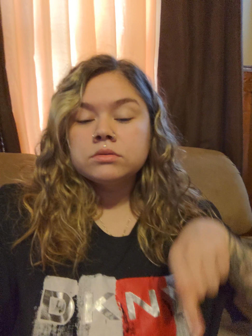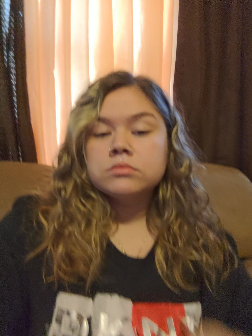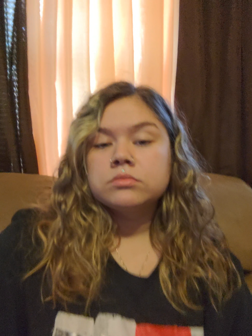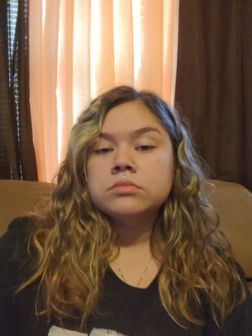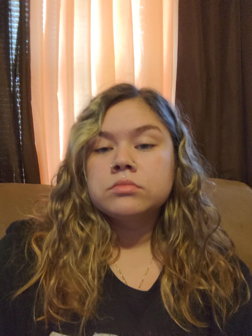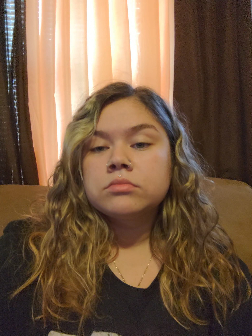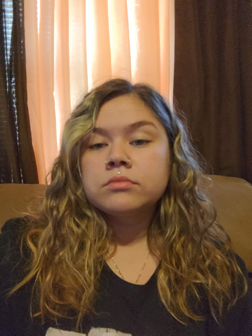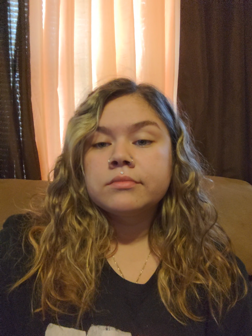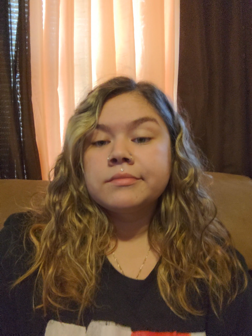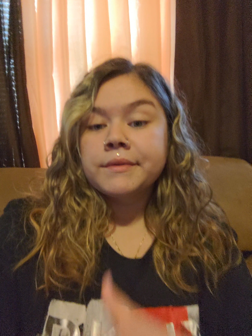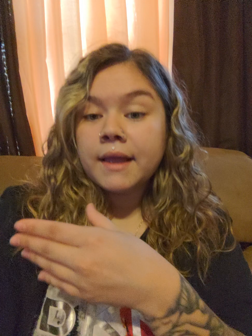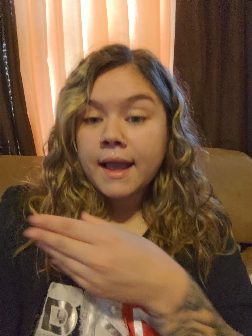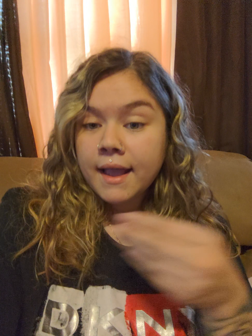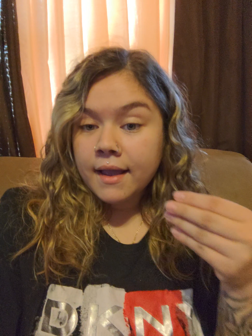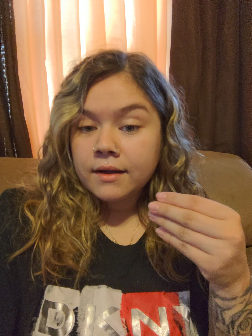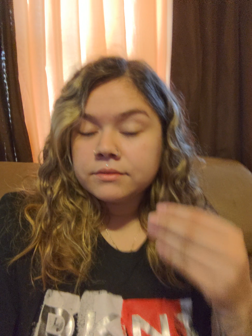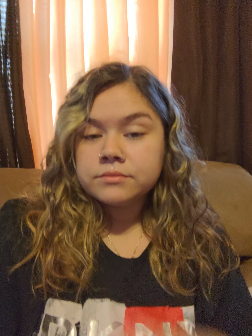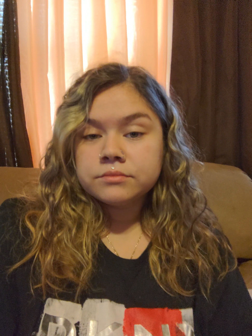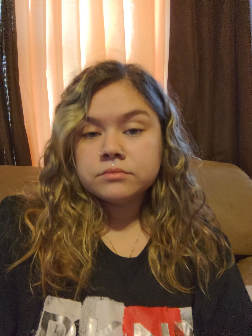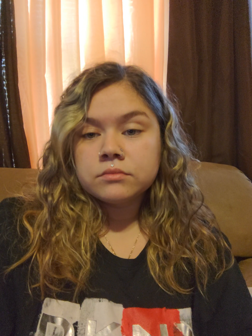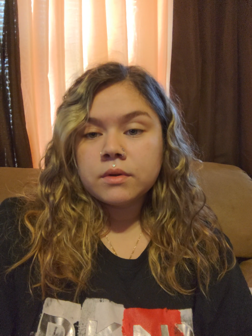and